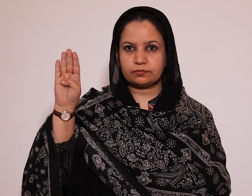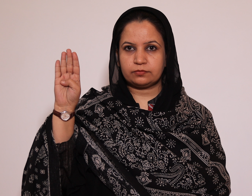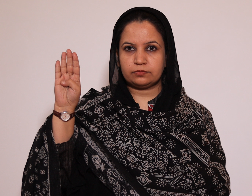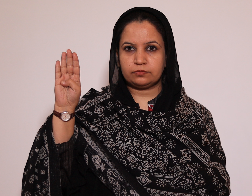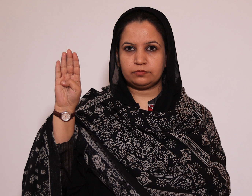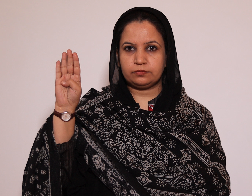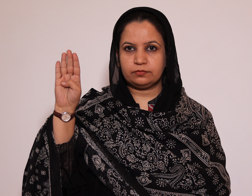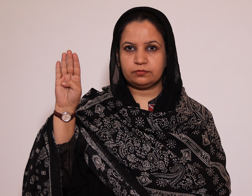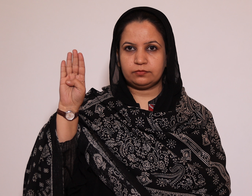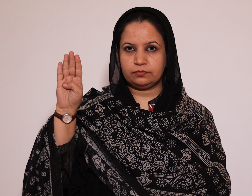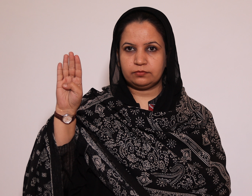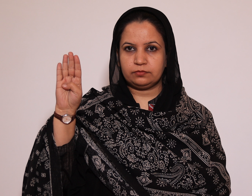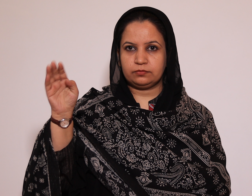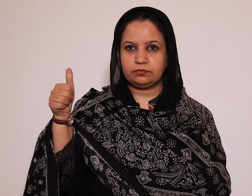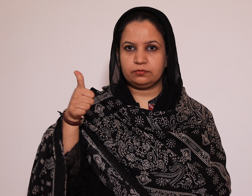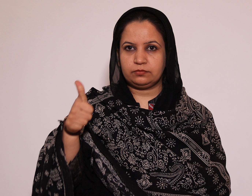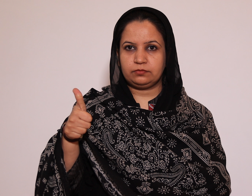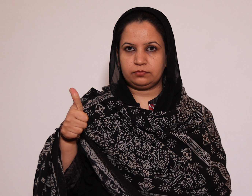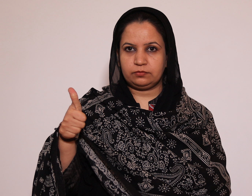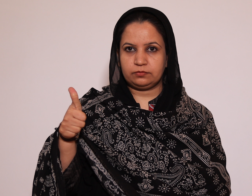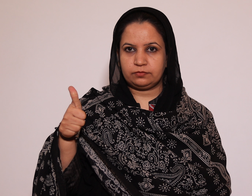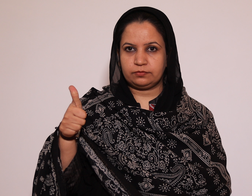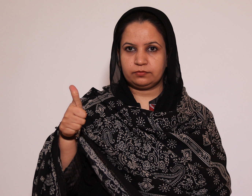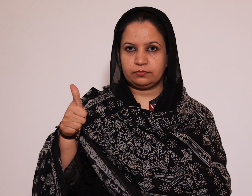best